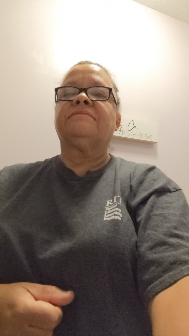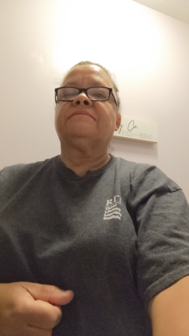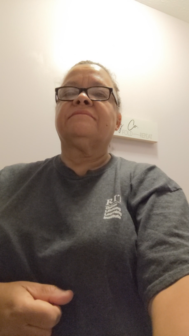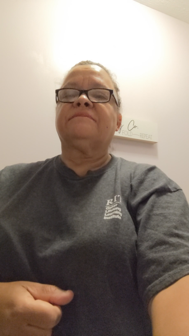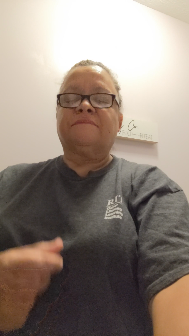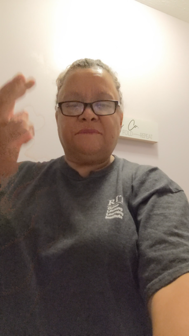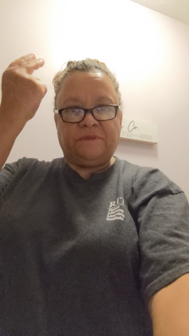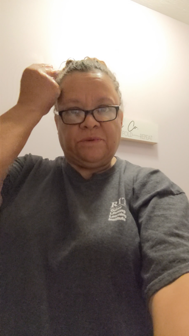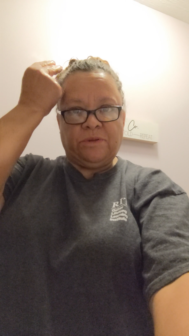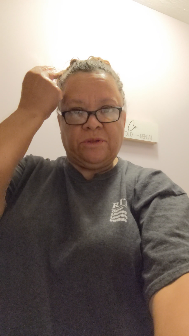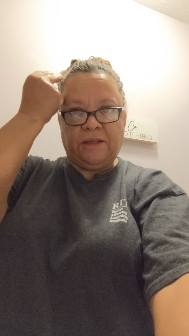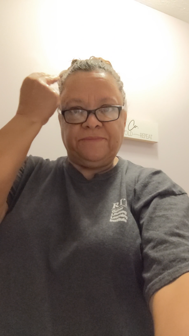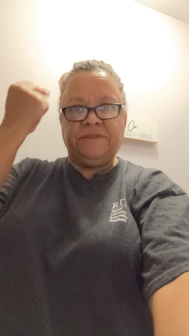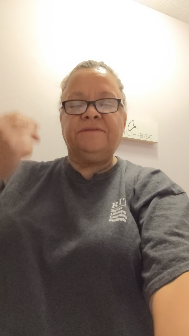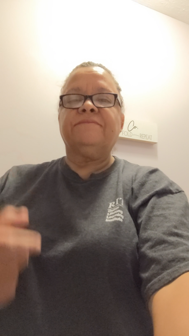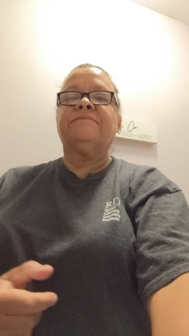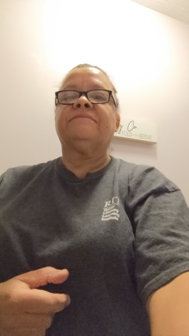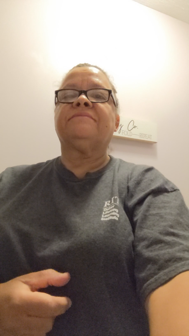bunny